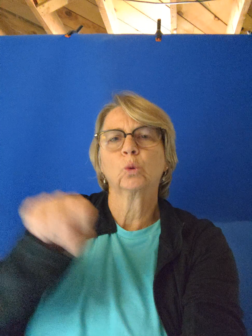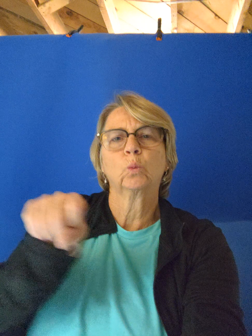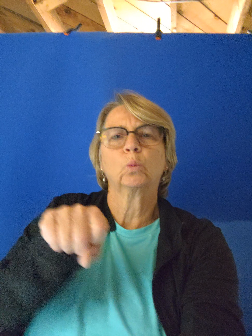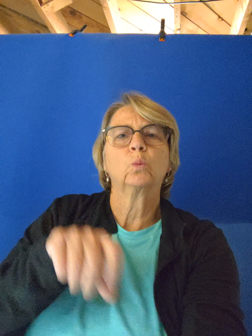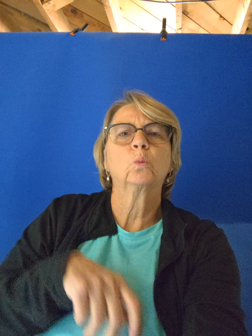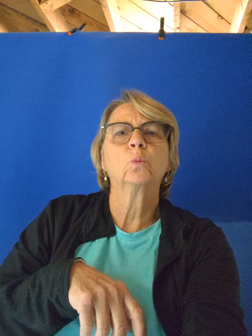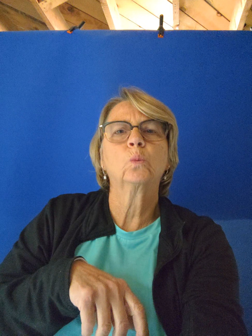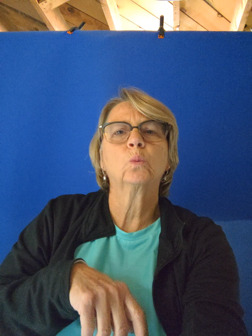shoe